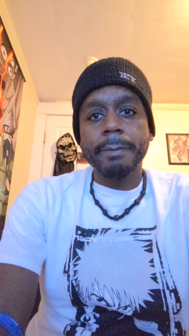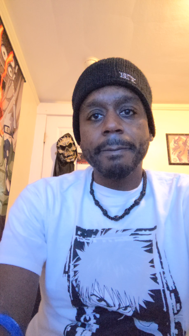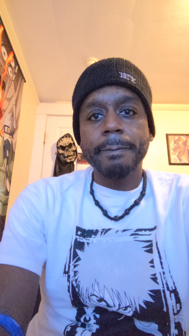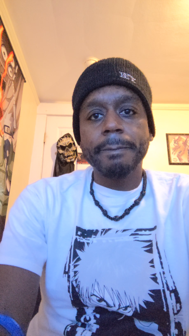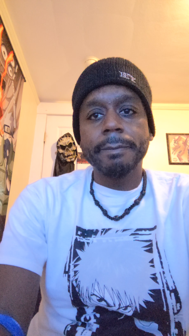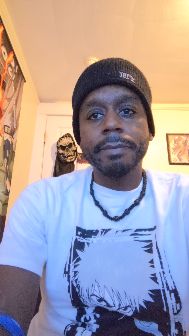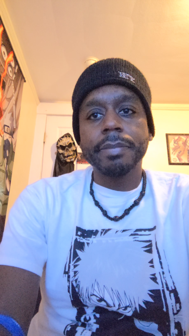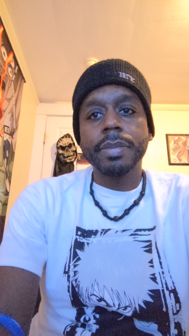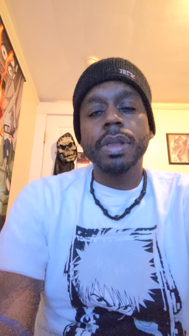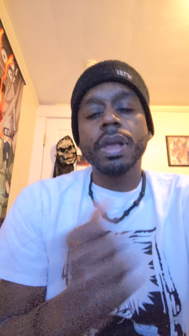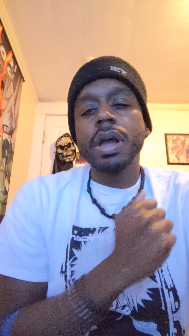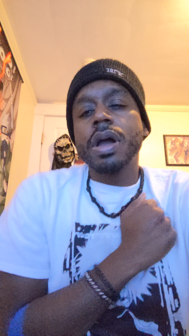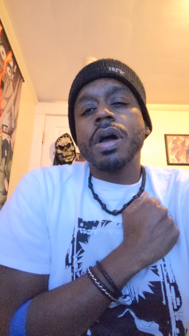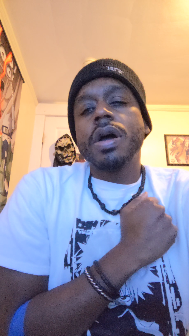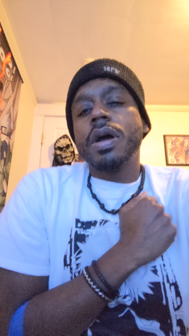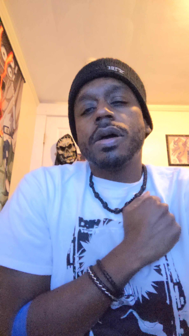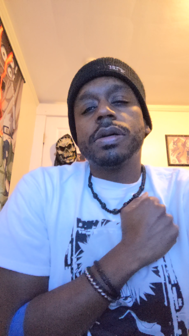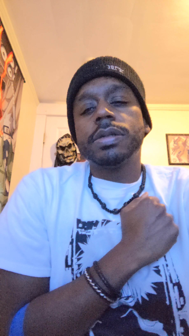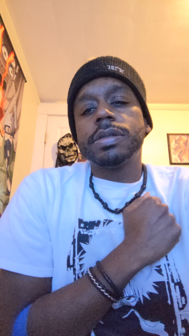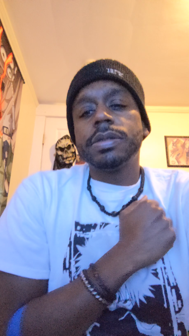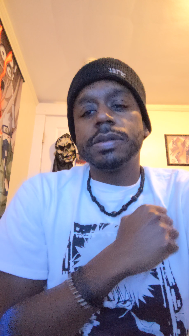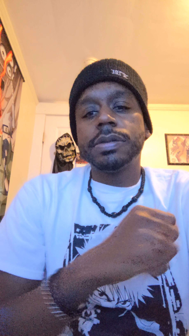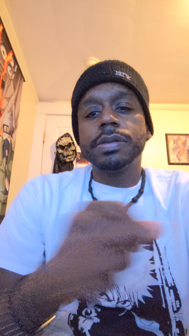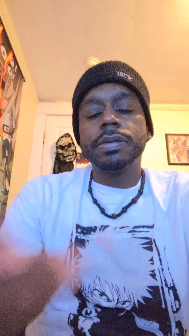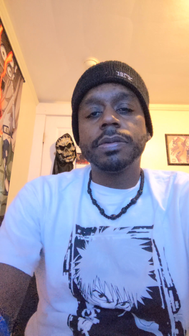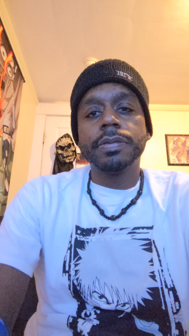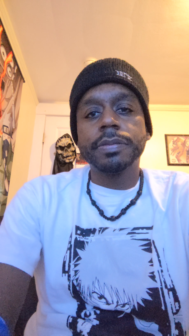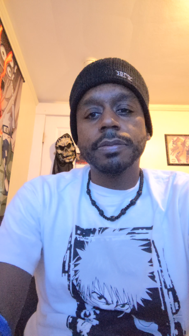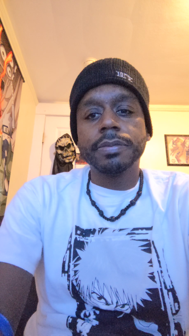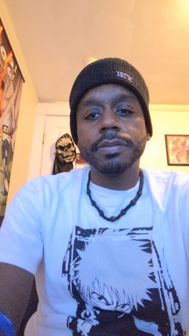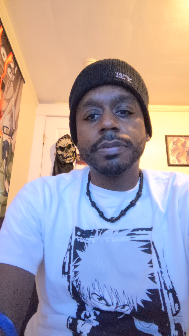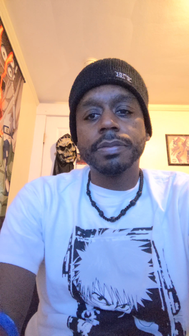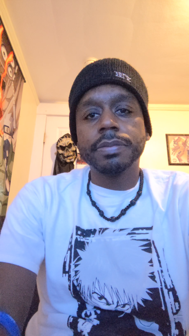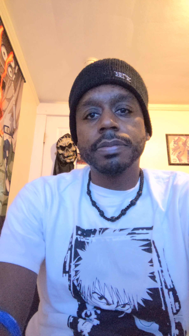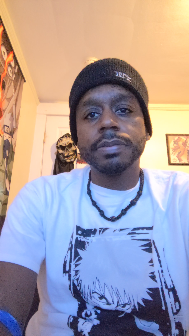hug